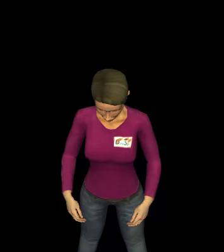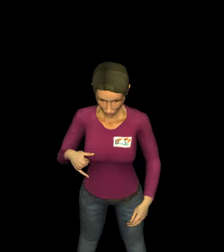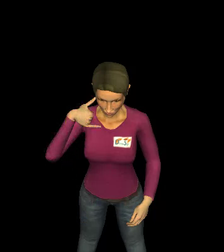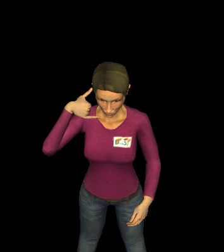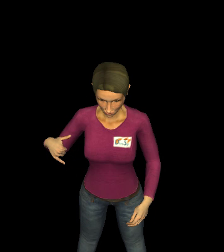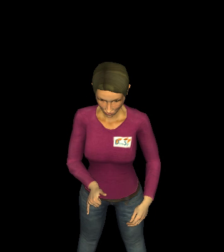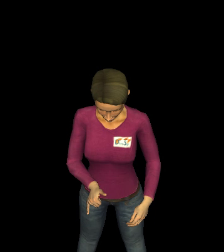يتصل هاتفيا